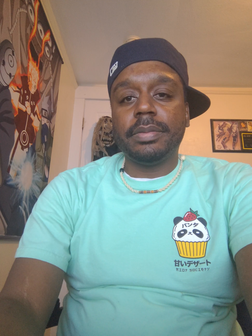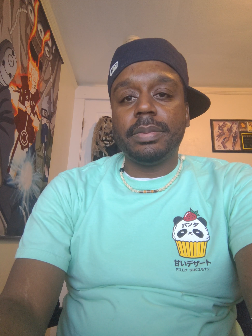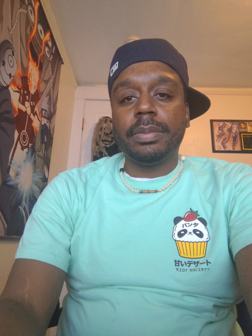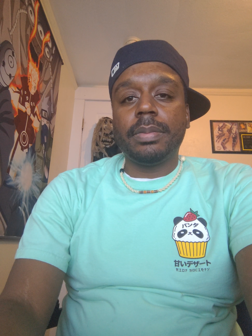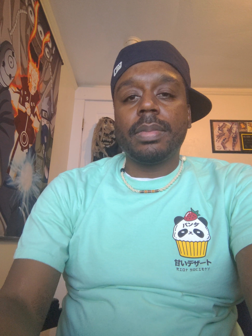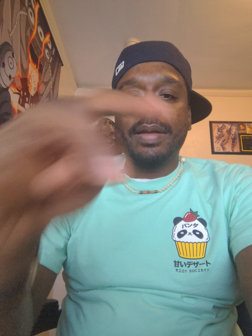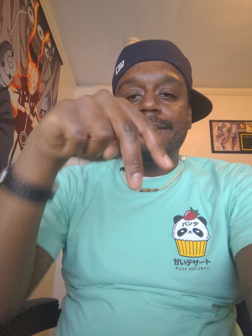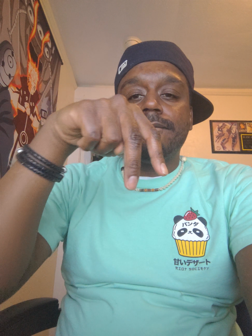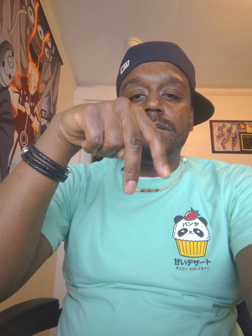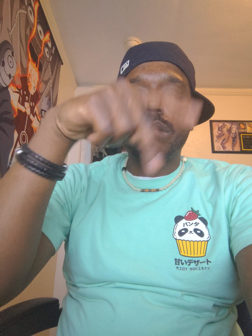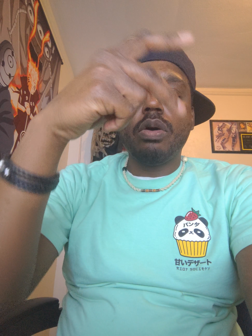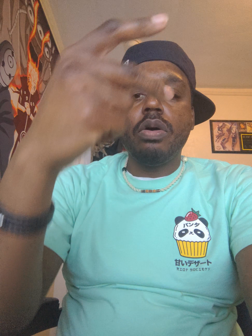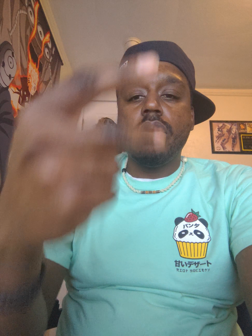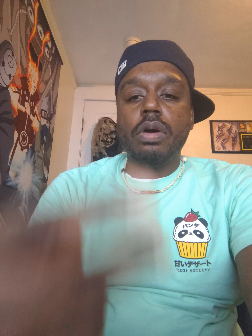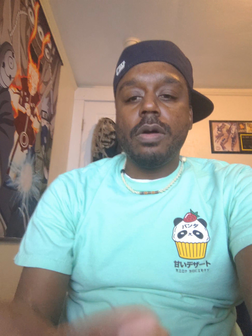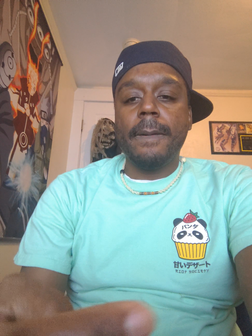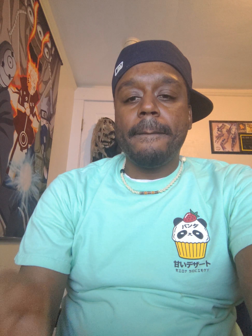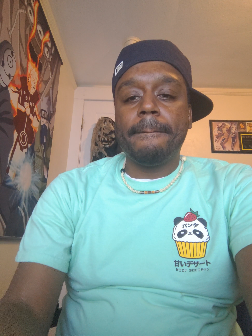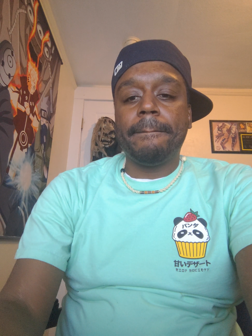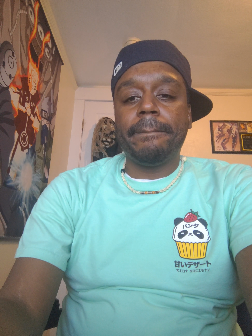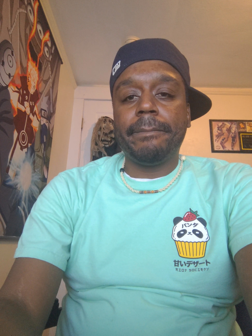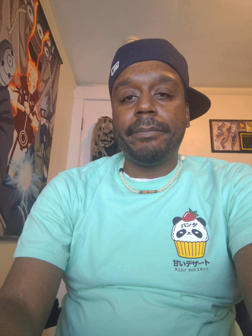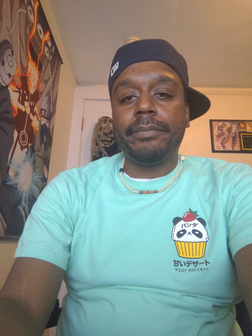fall